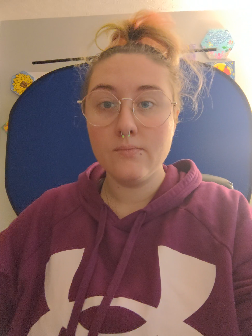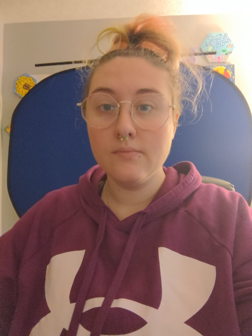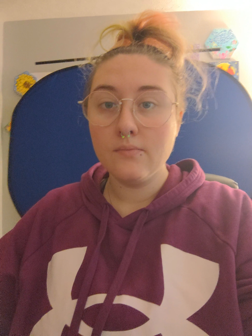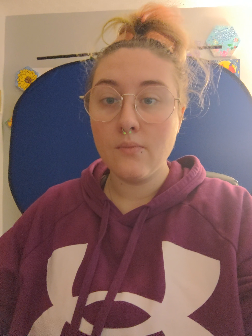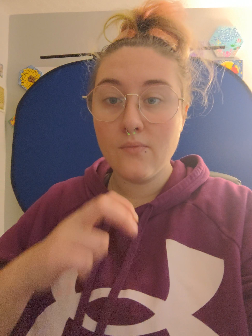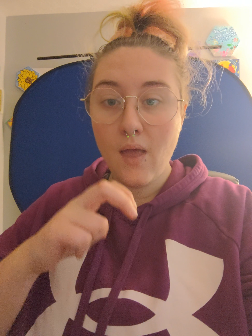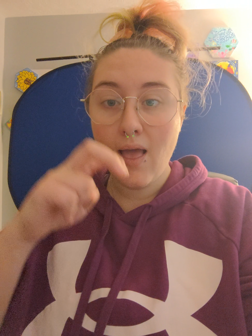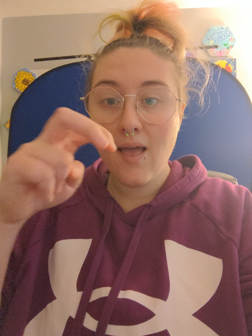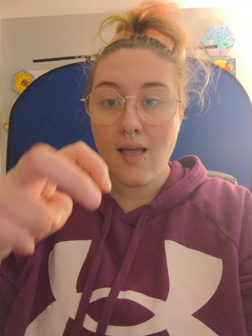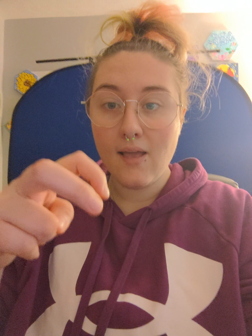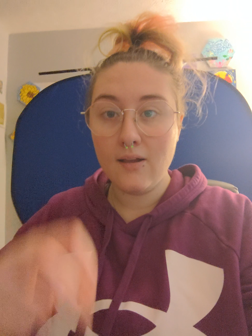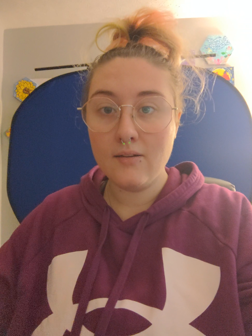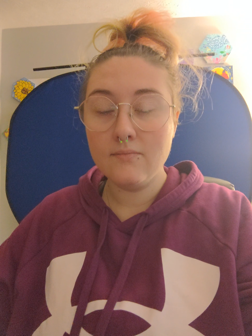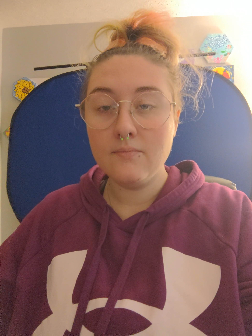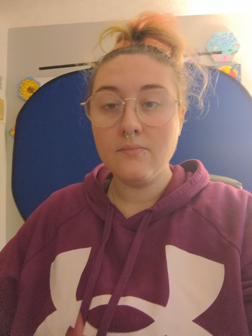ride